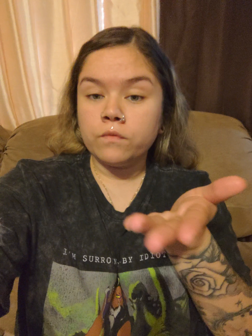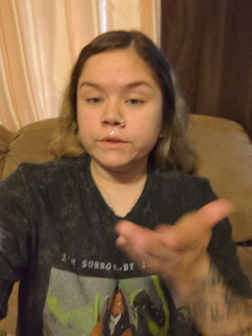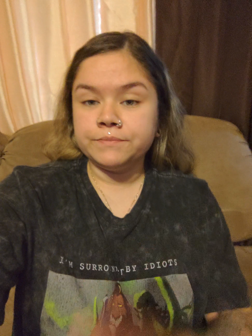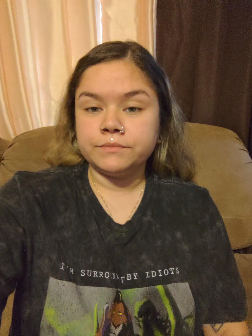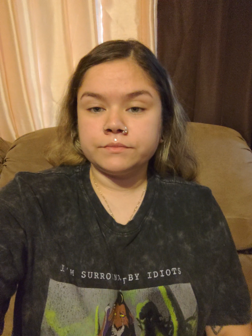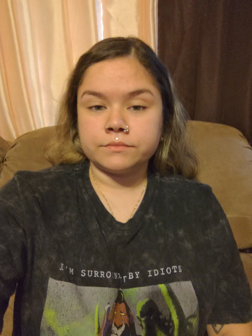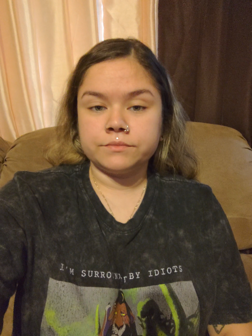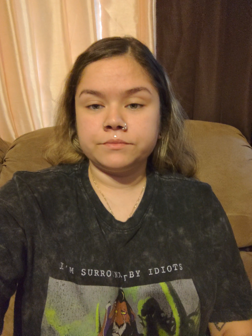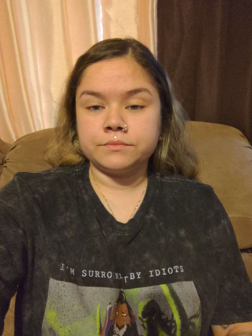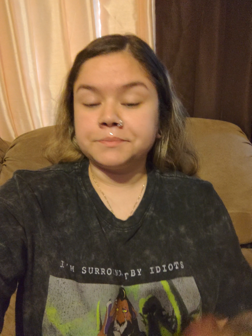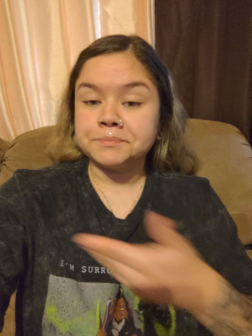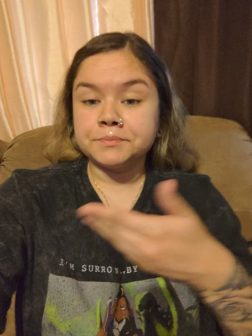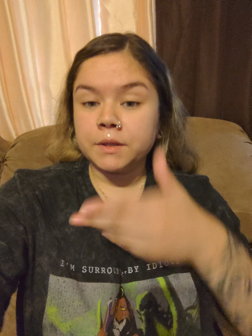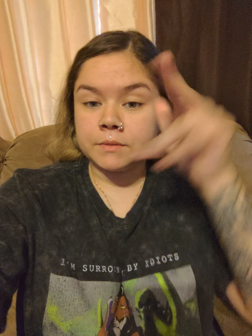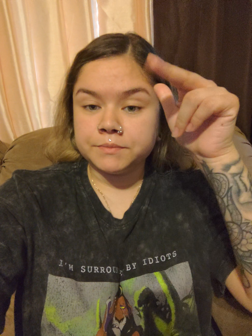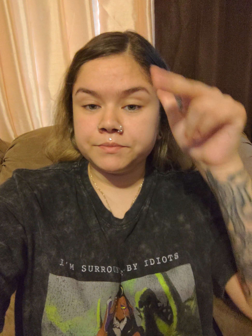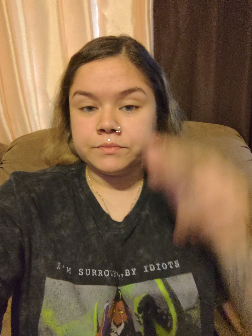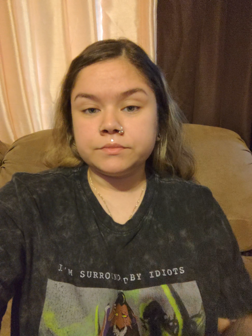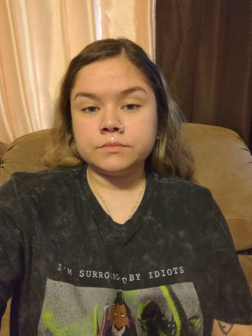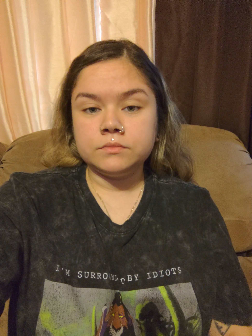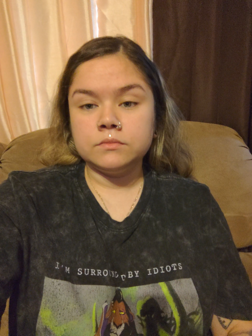pony